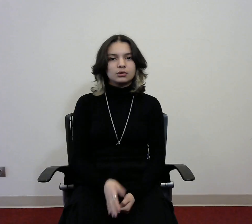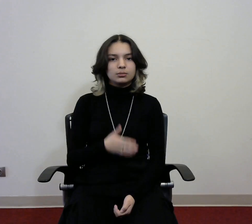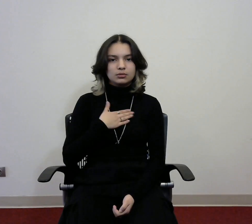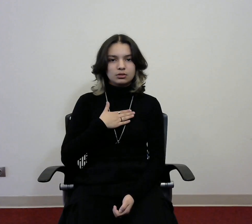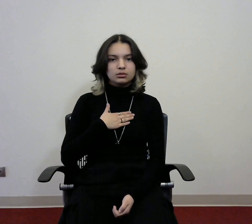mən